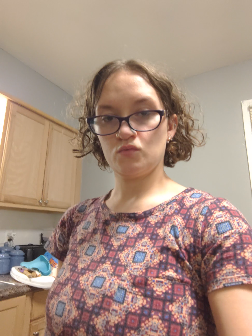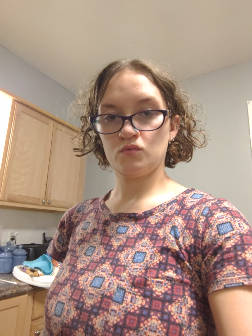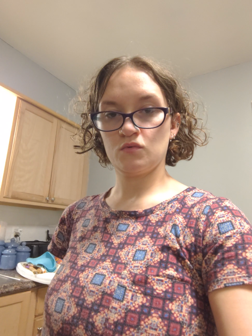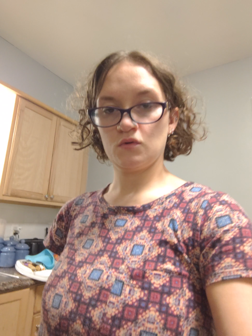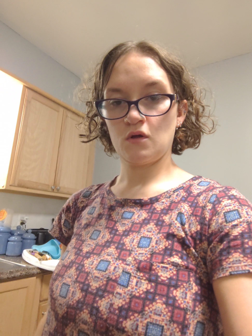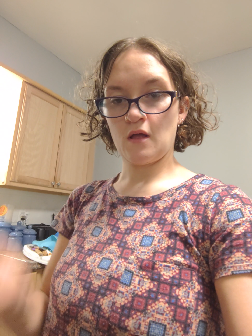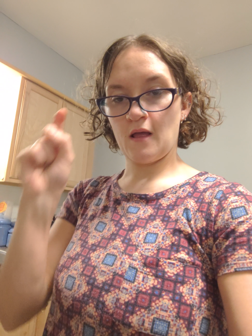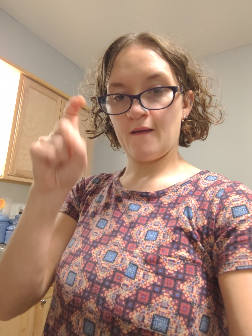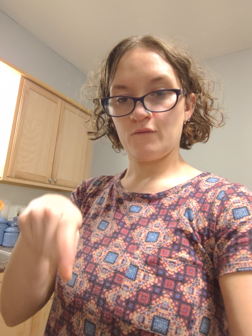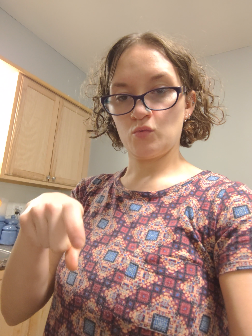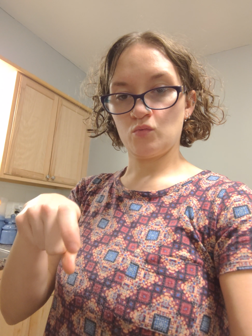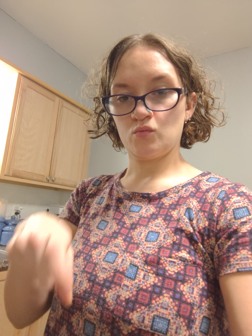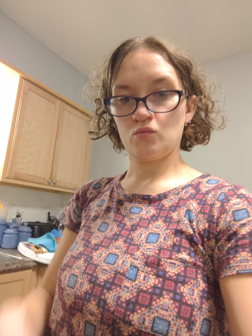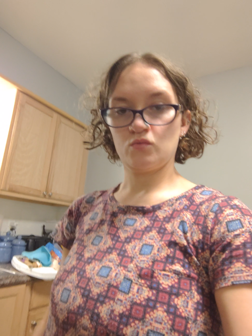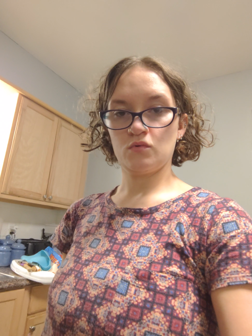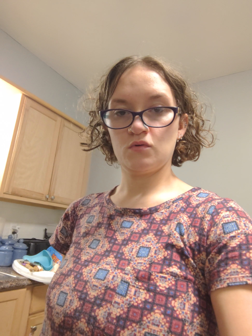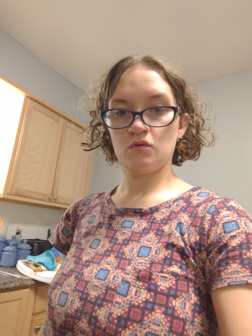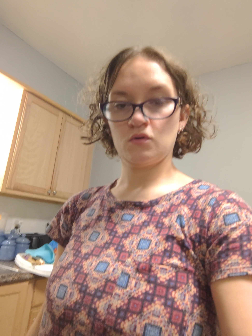have to